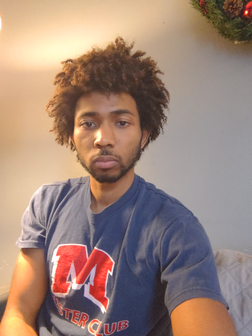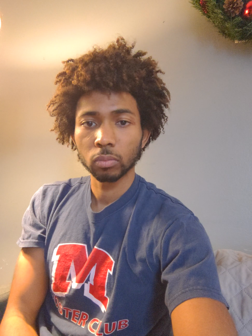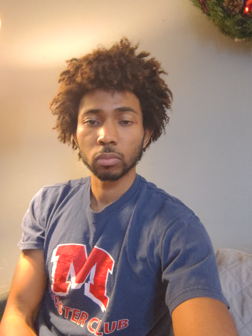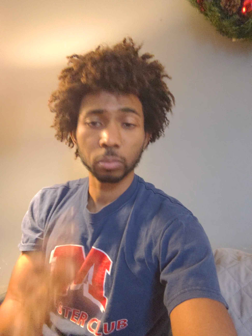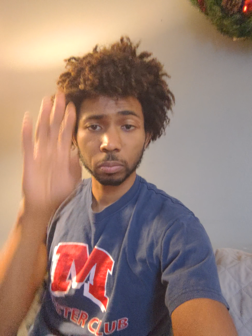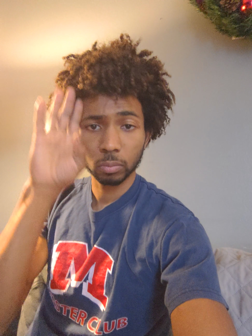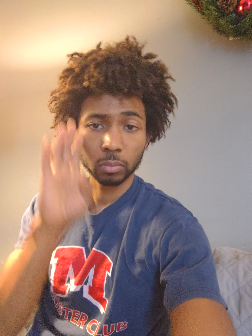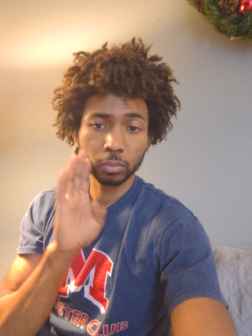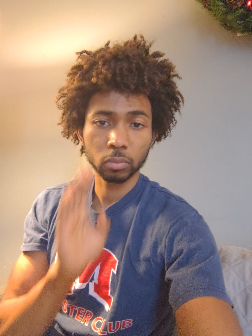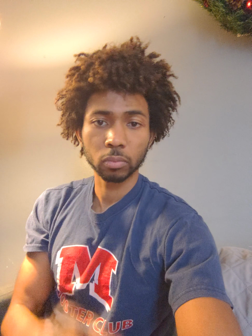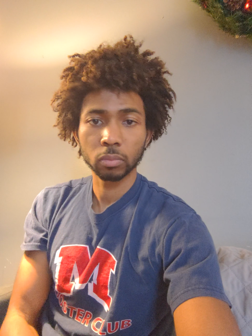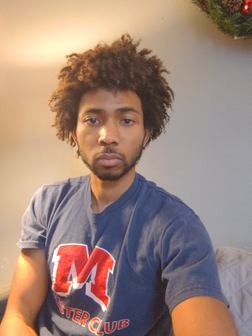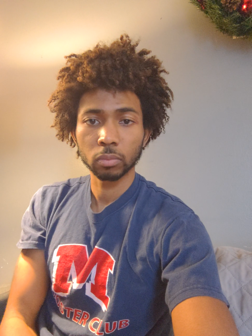brown